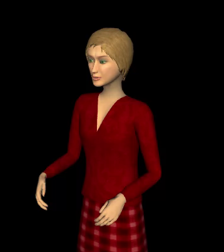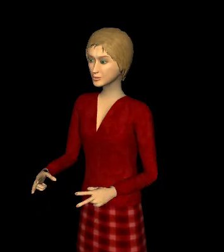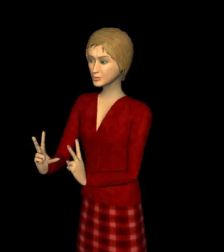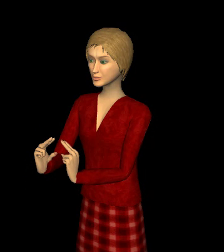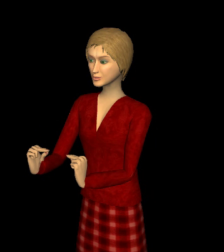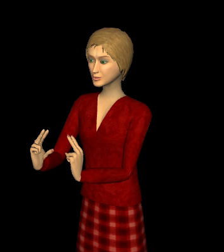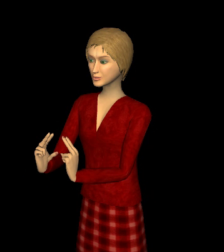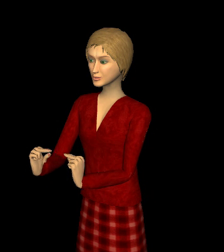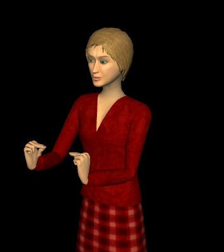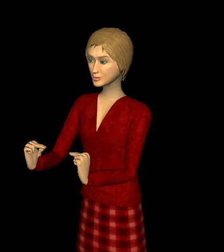يصف